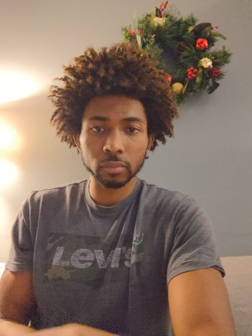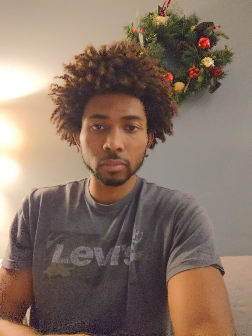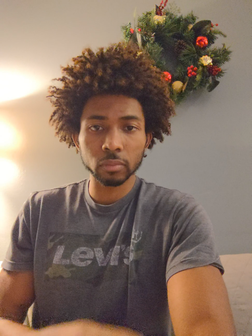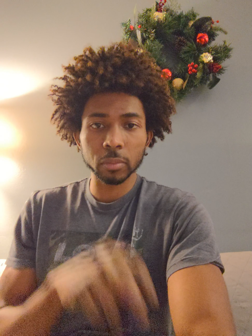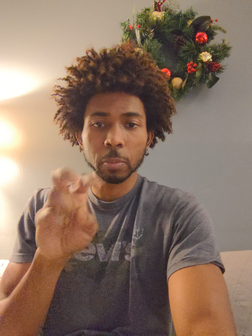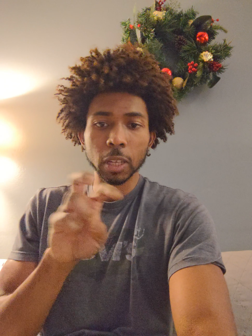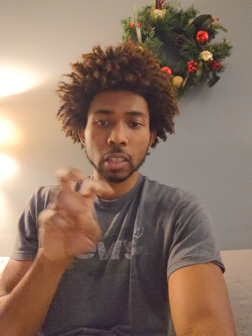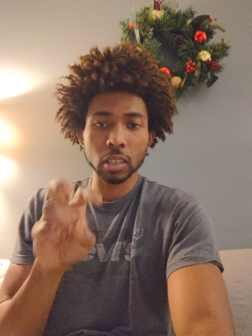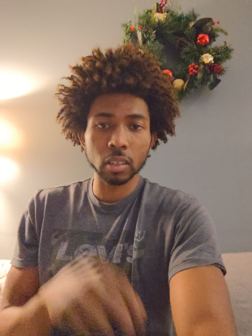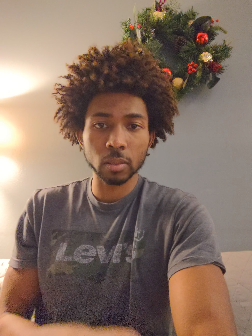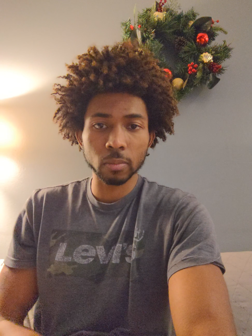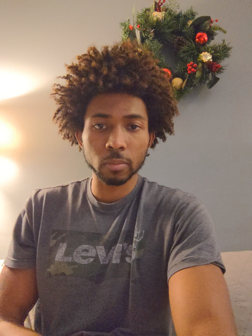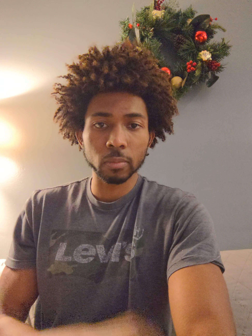pizza